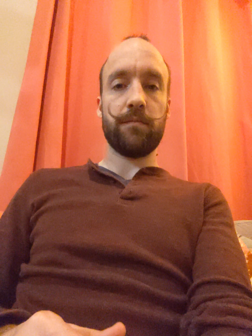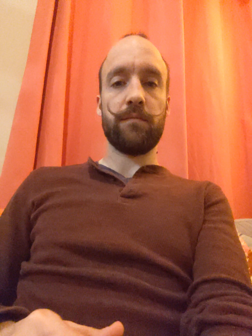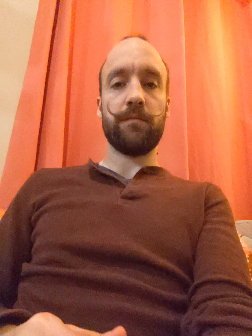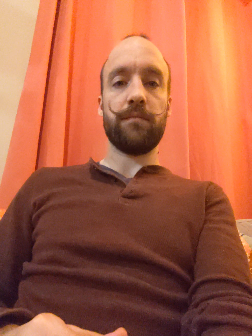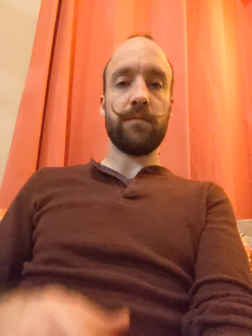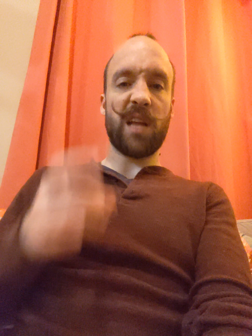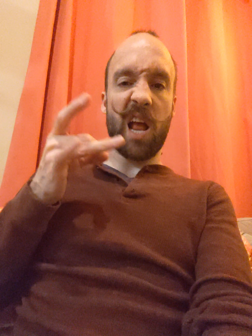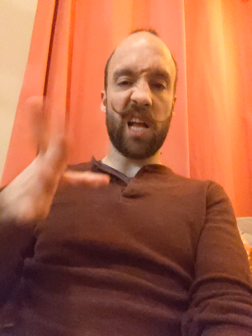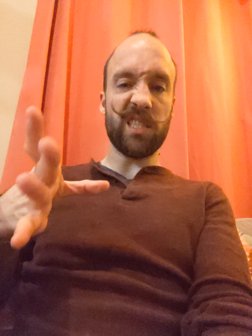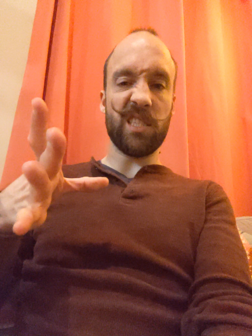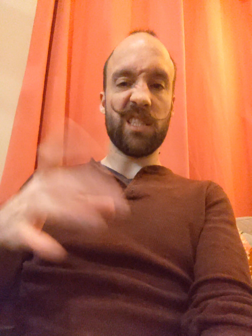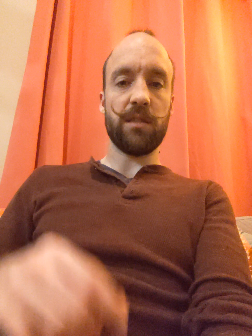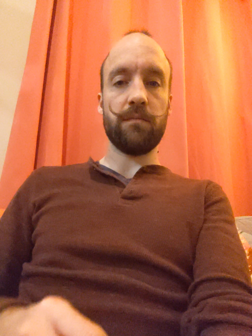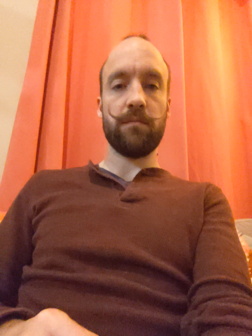hate